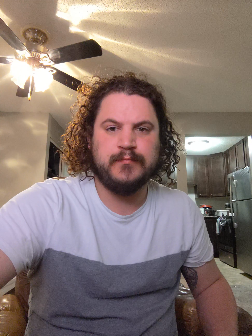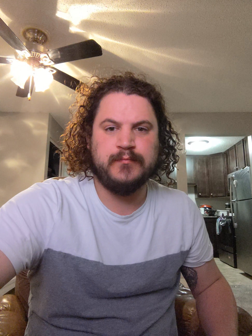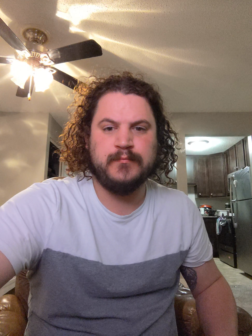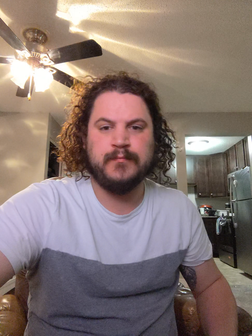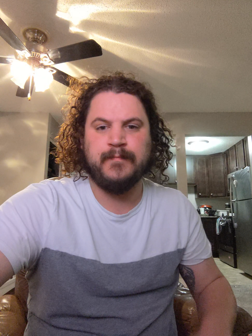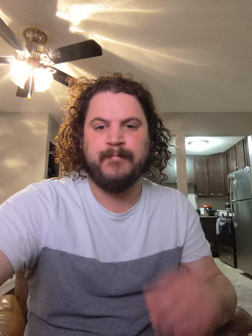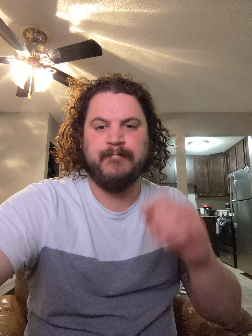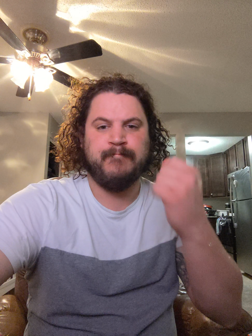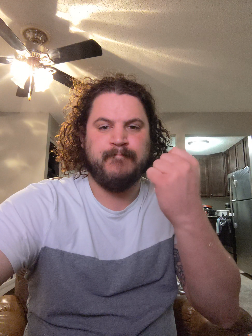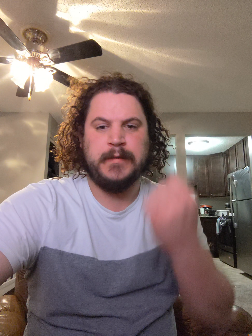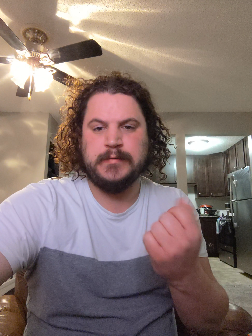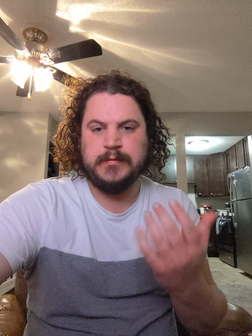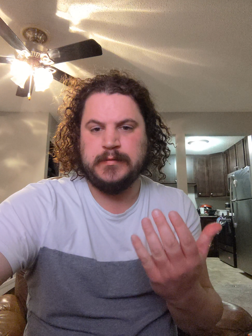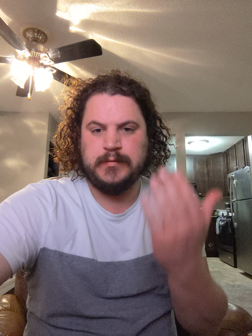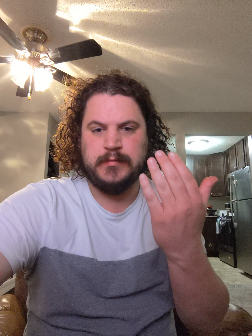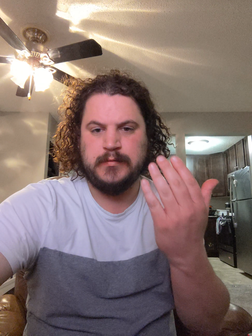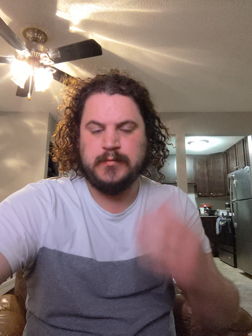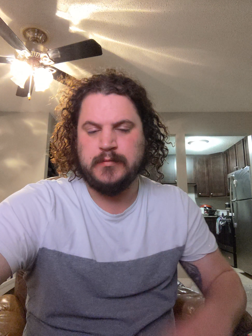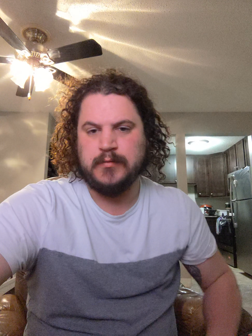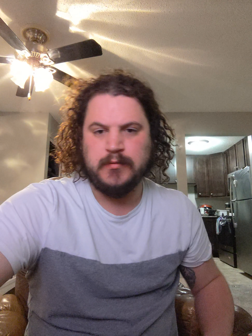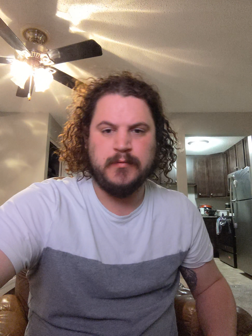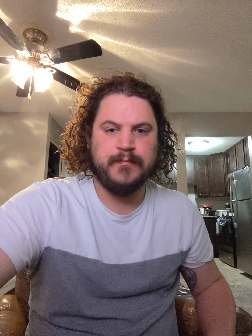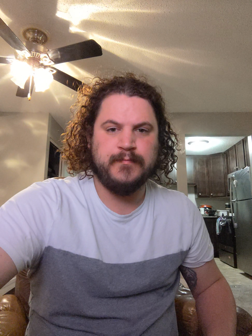mitten